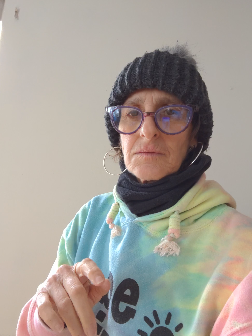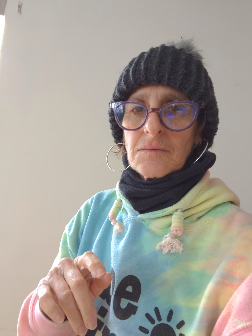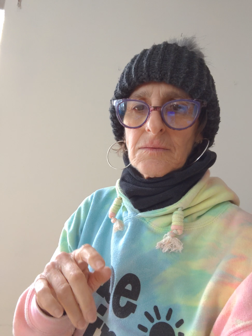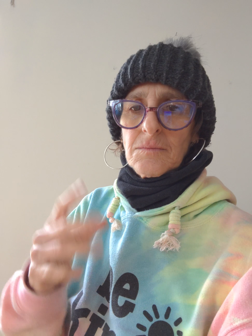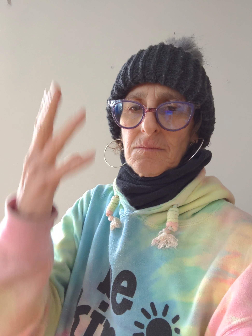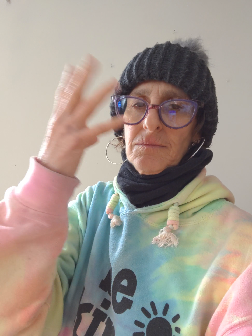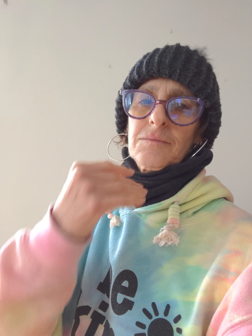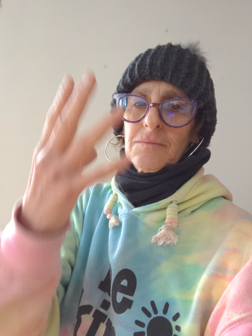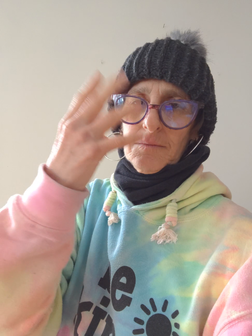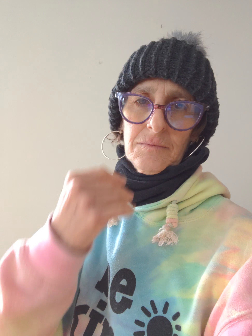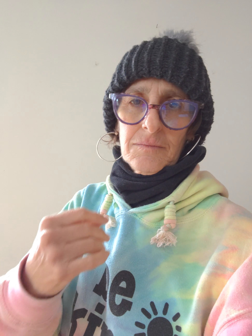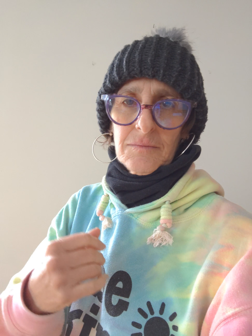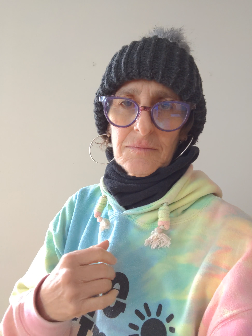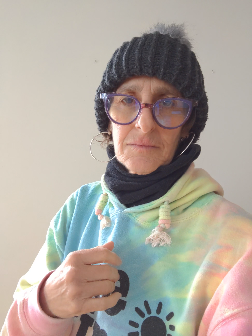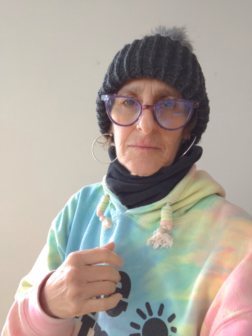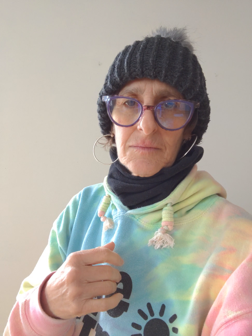sleepy